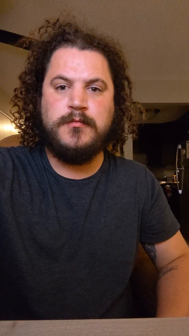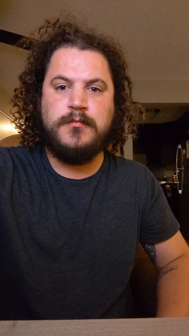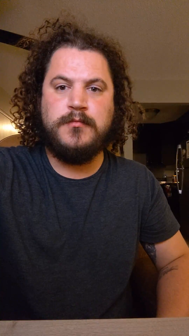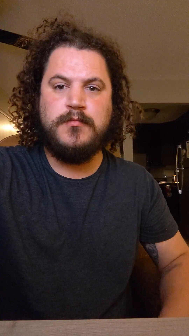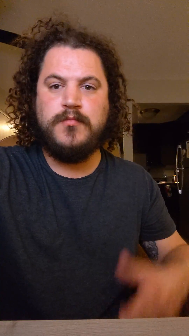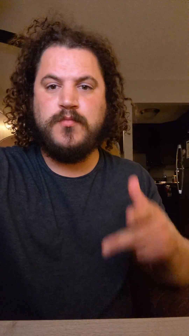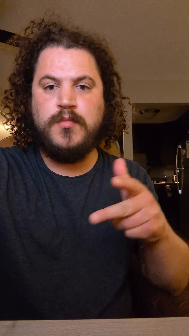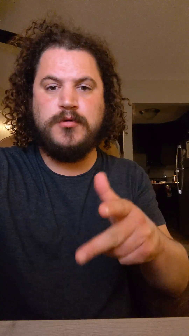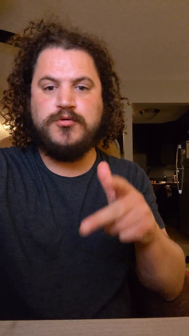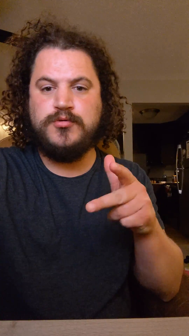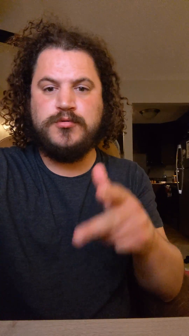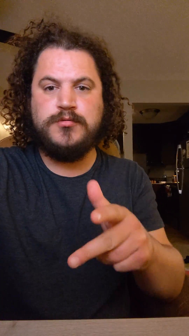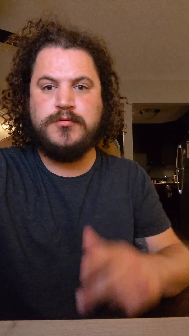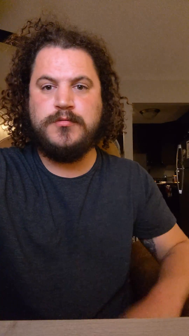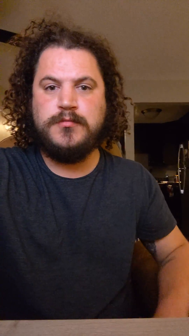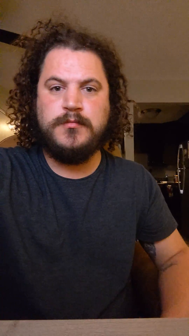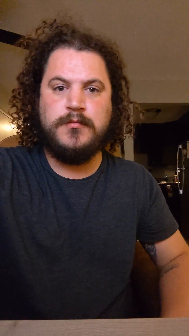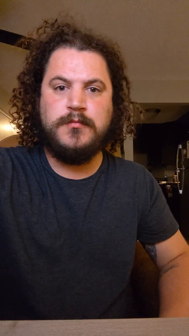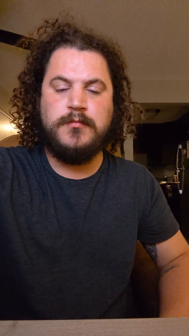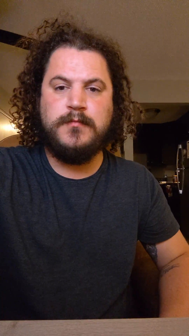garage